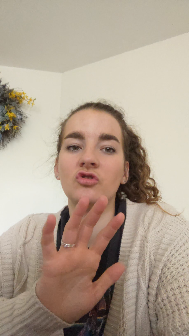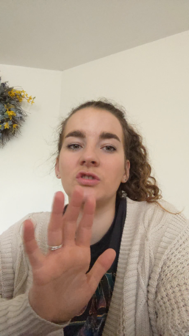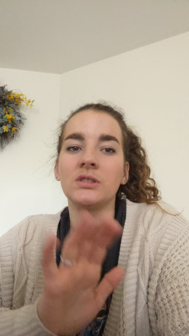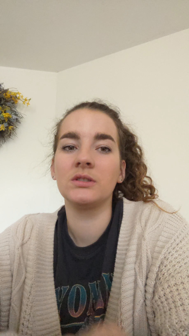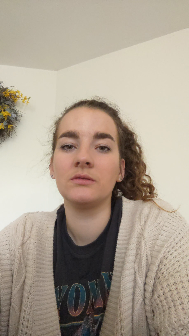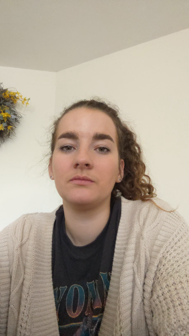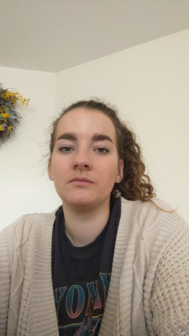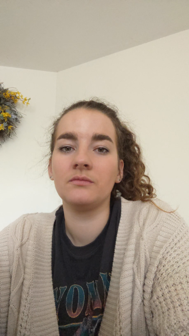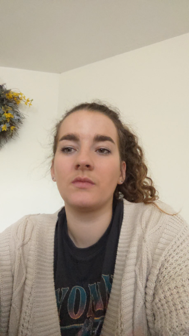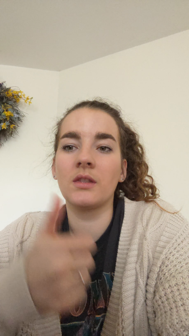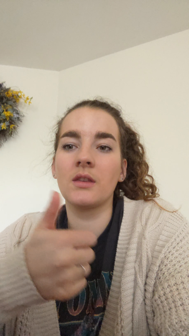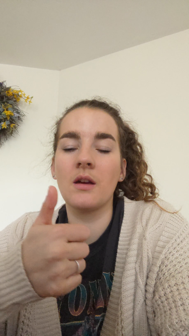game